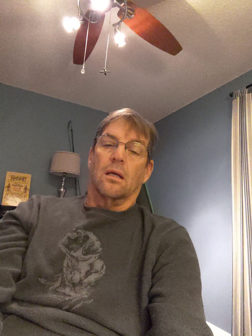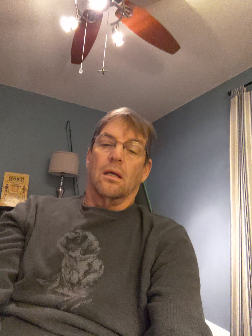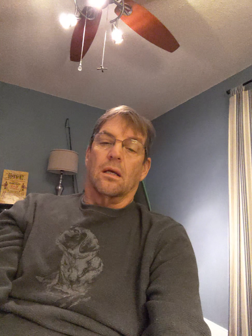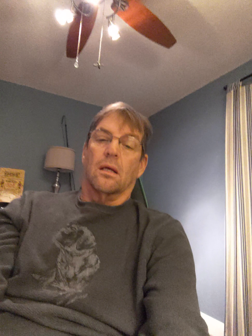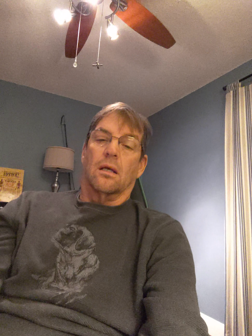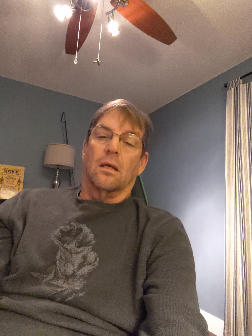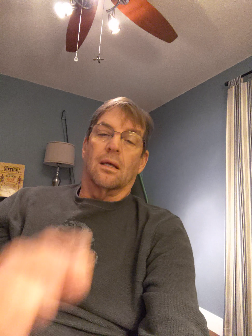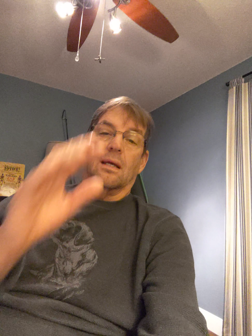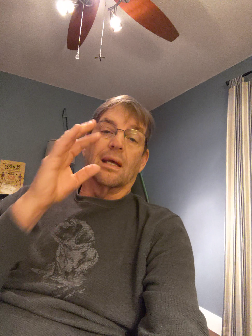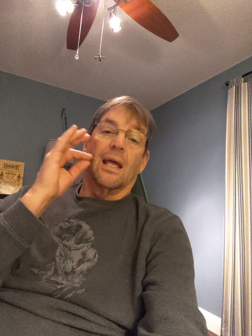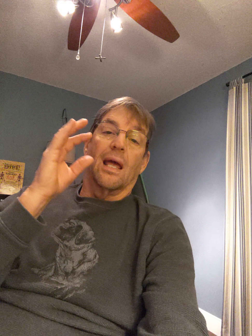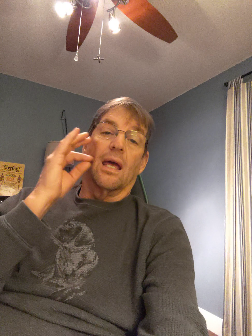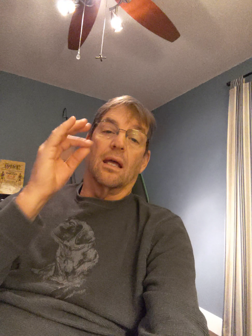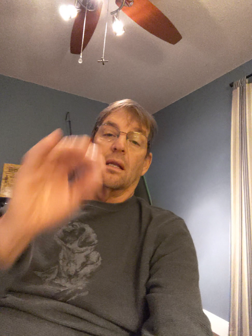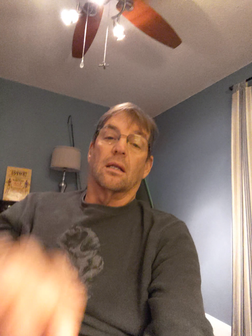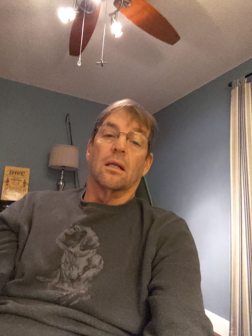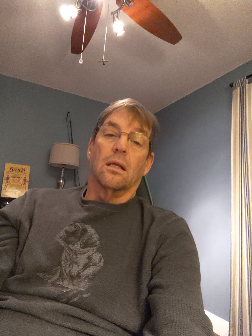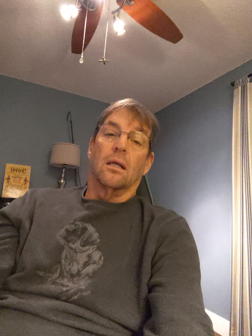cat